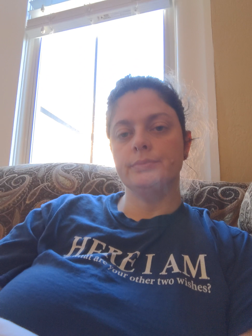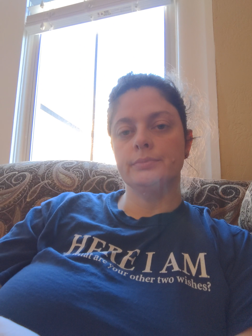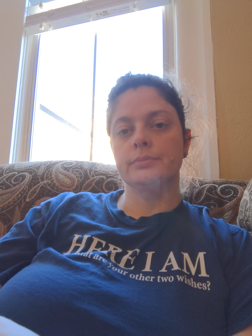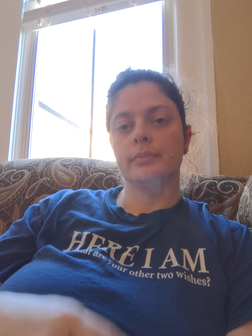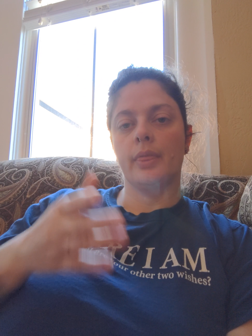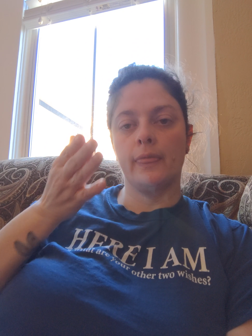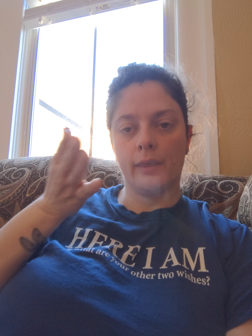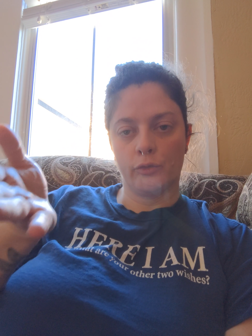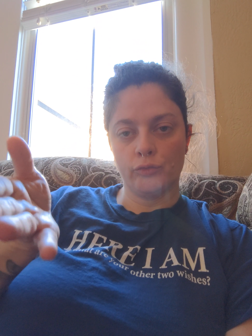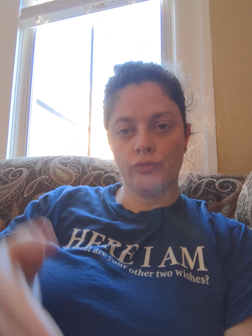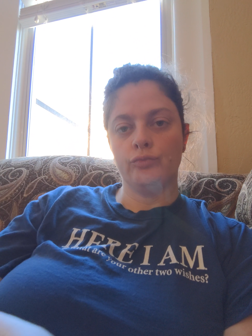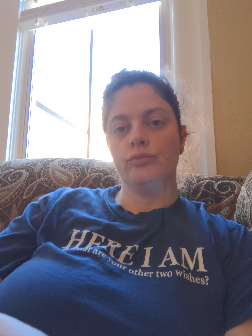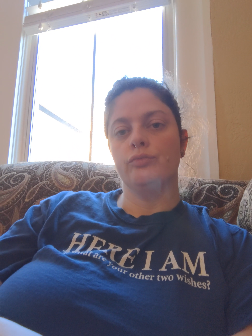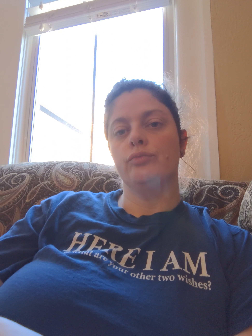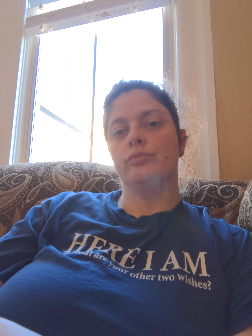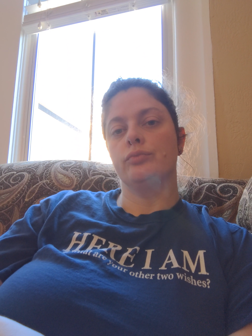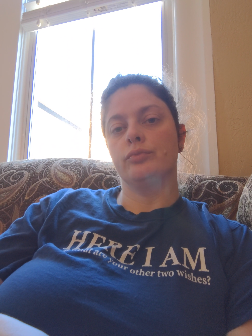there